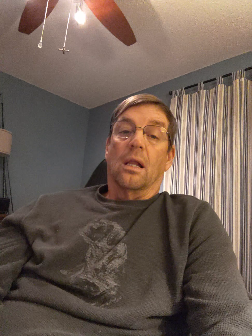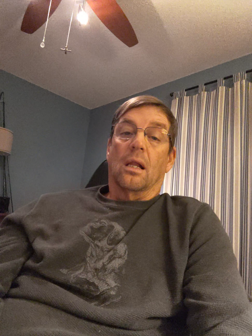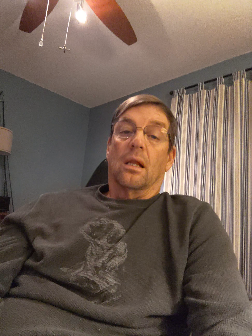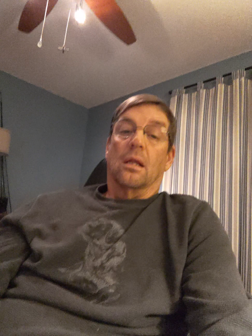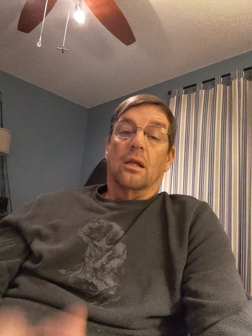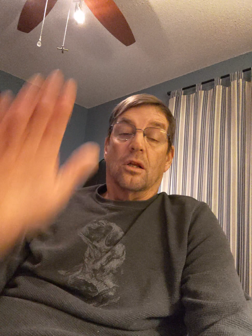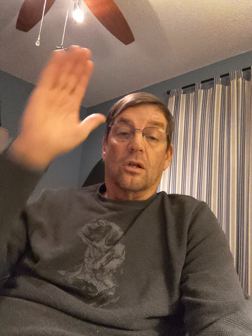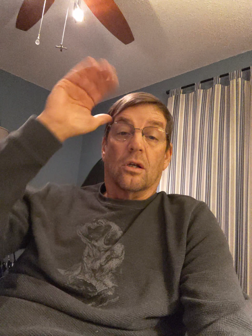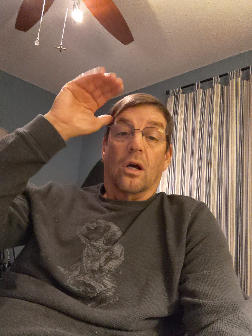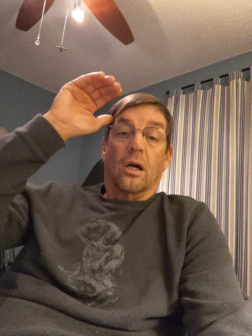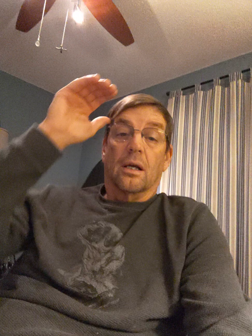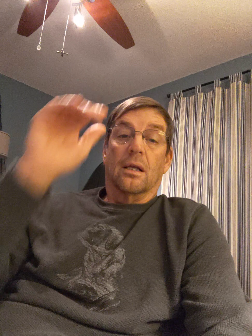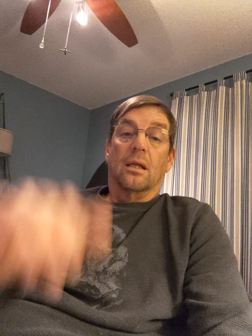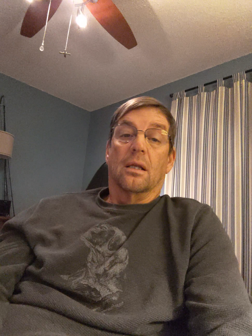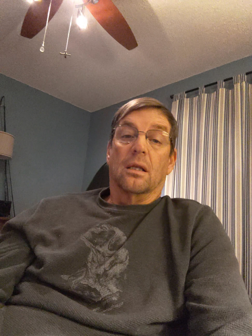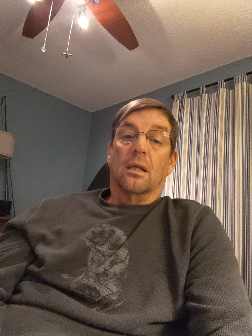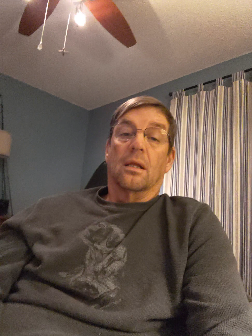donkey